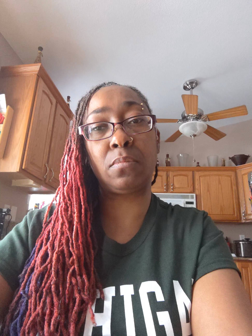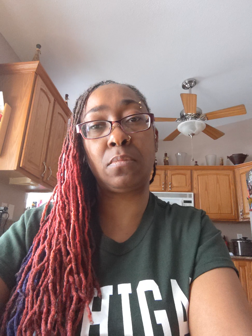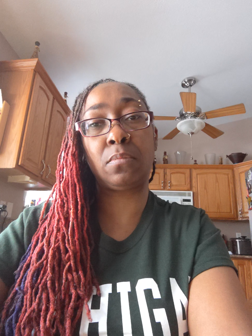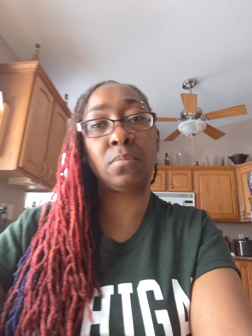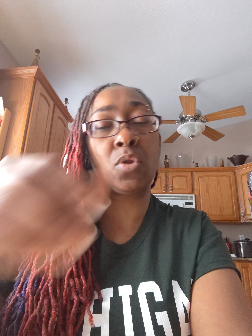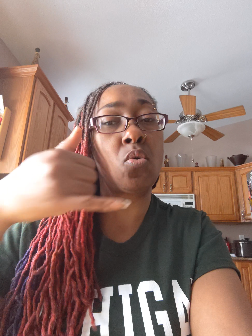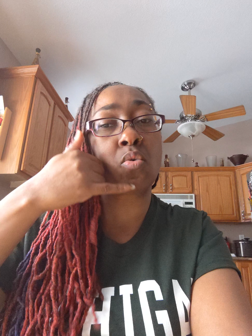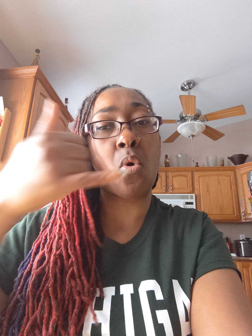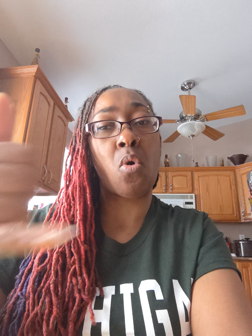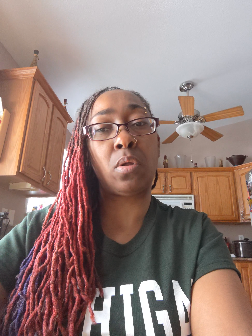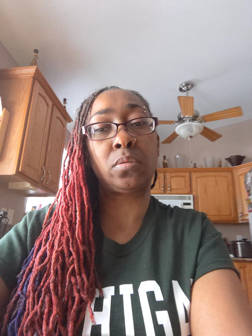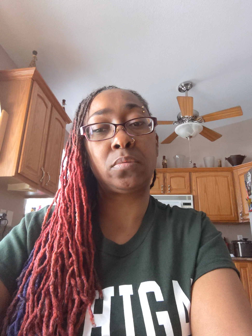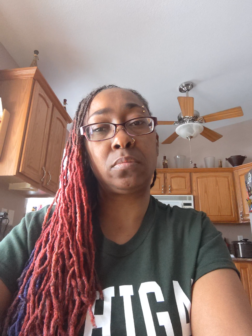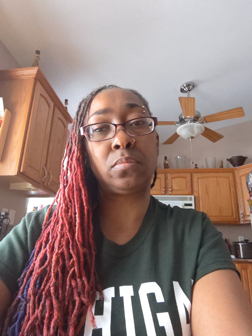call on the phone